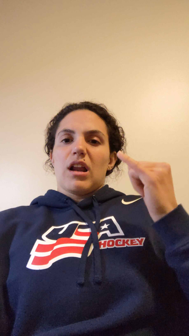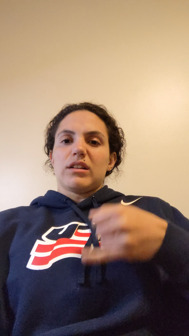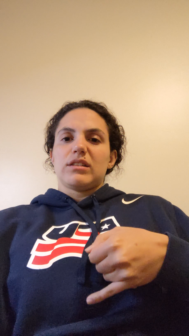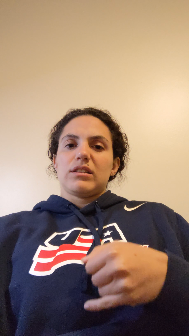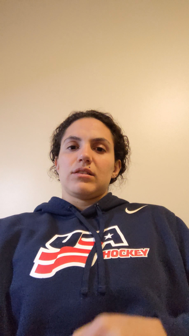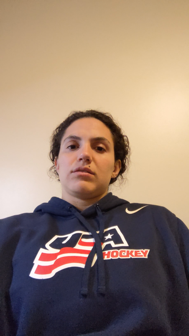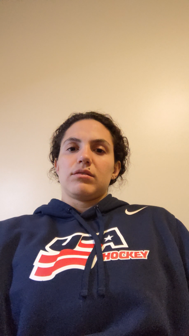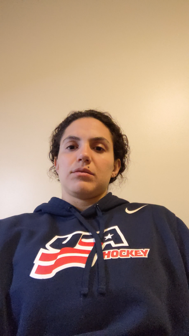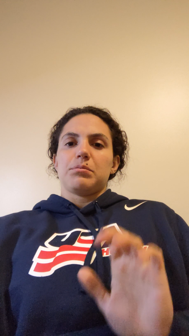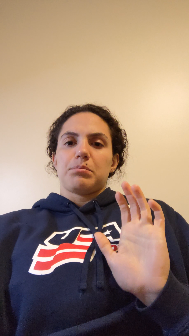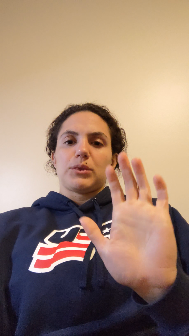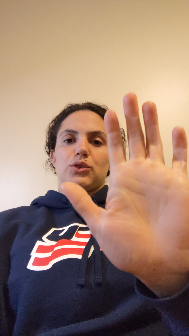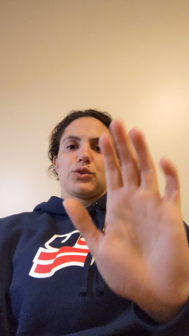push